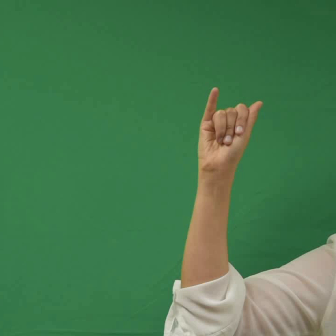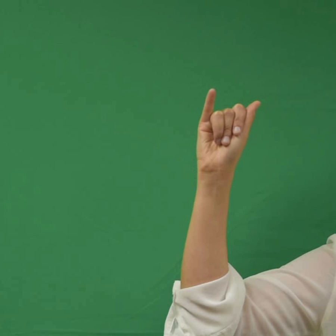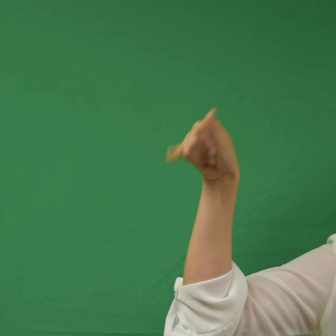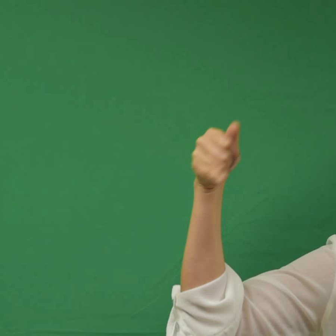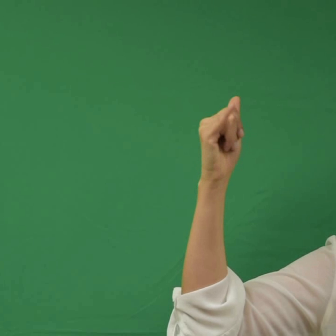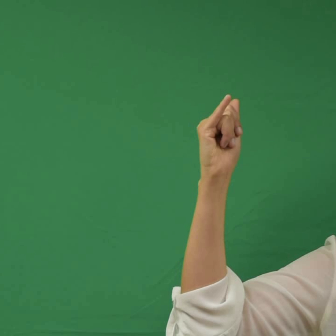J